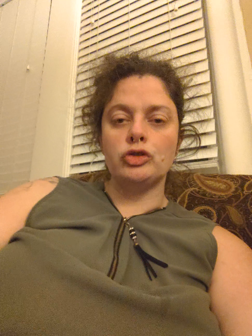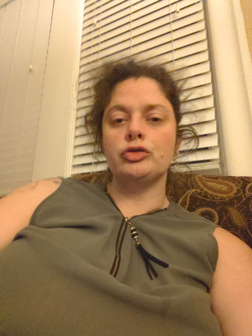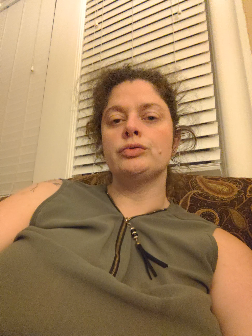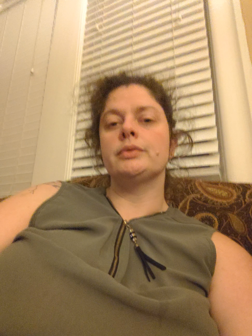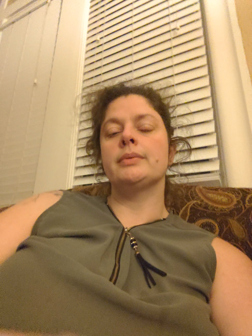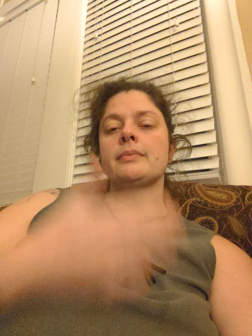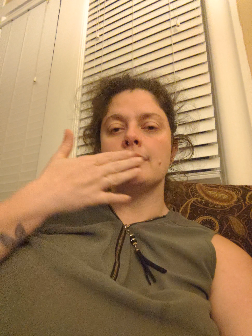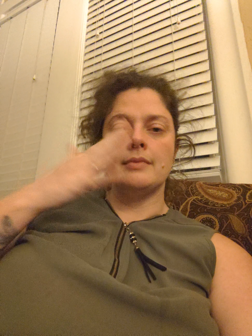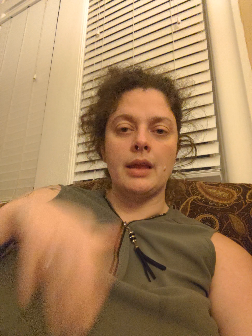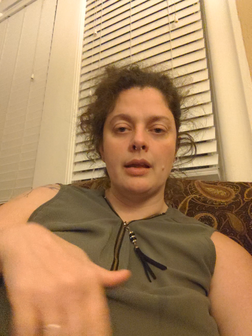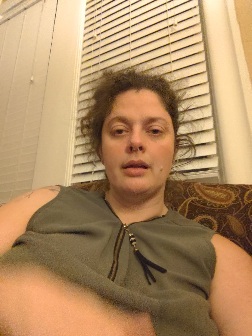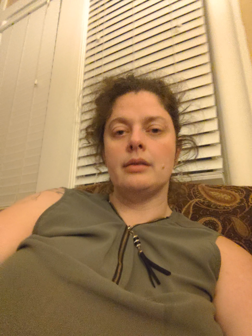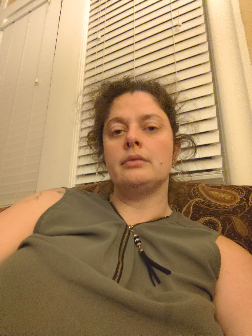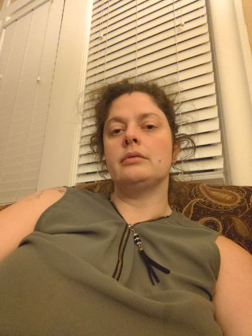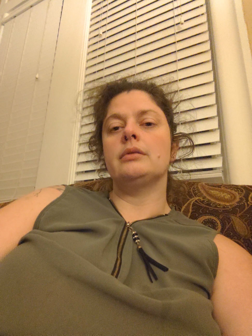bad